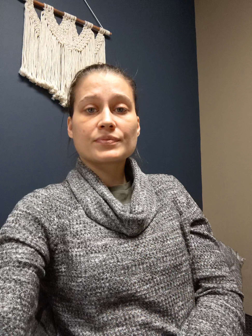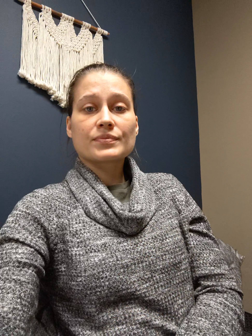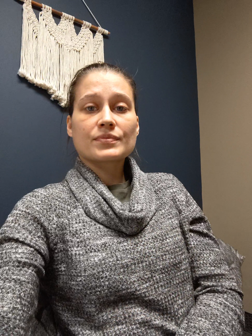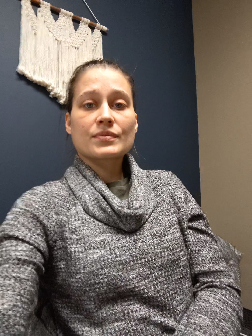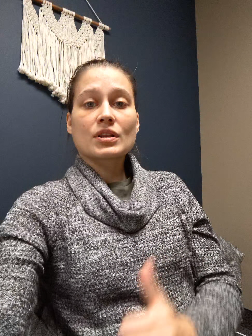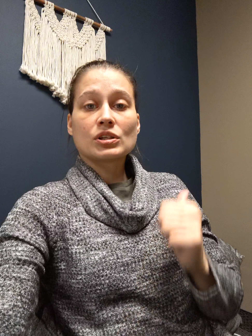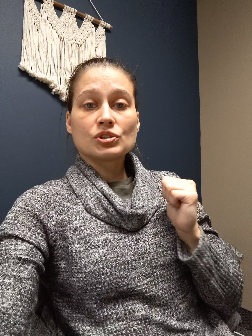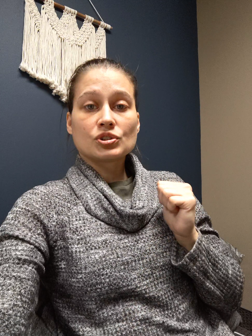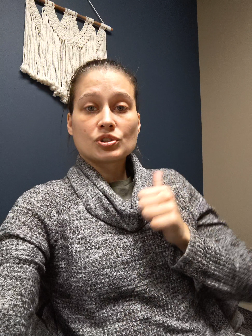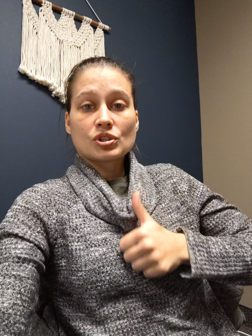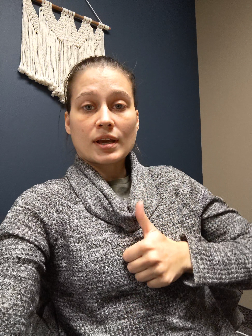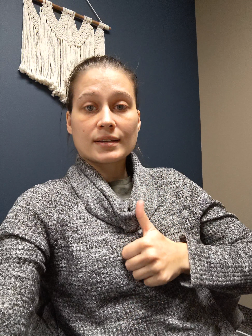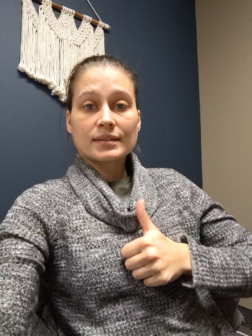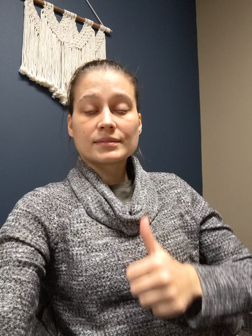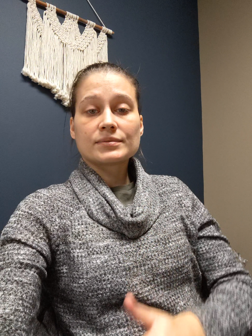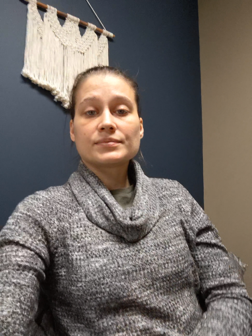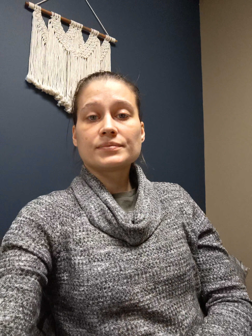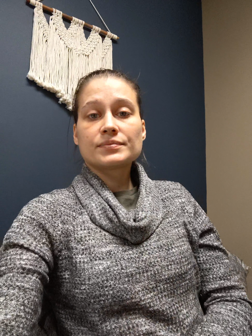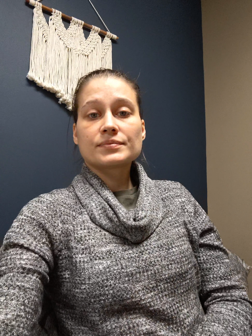jacket